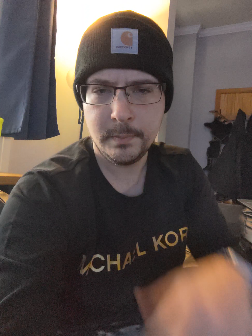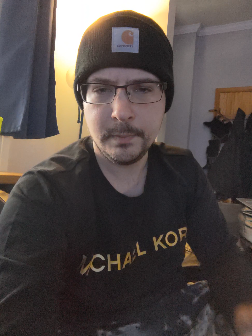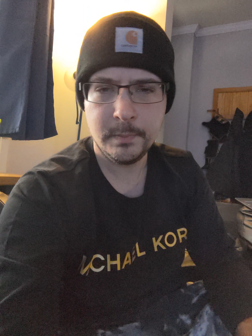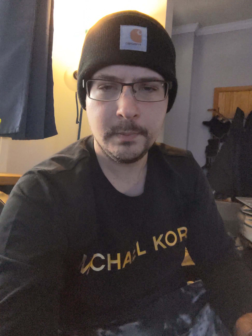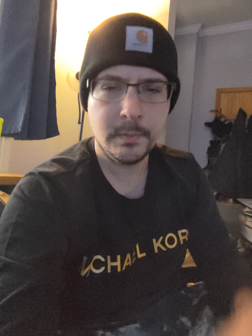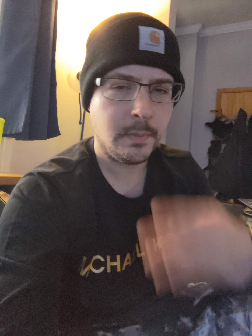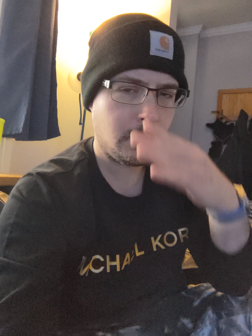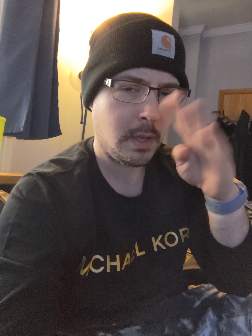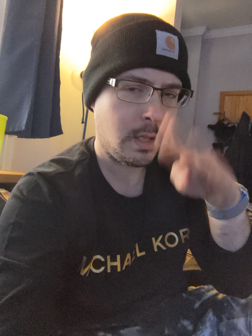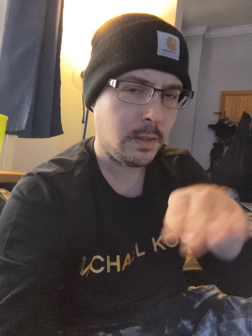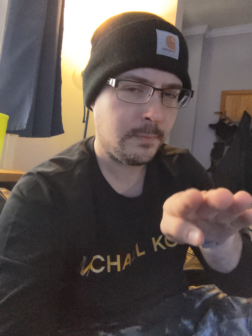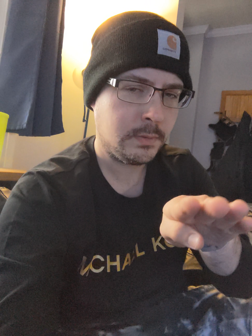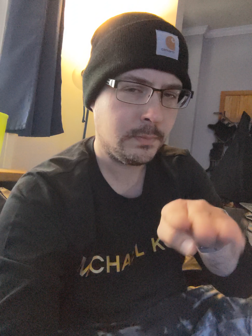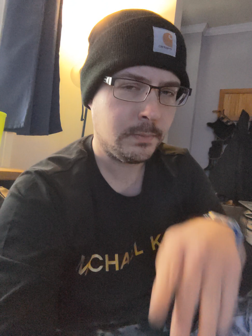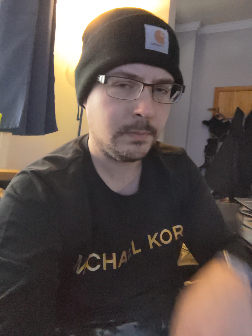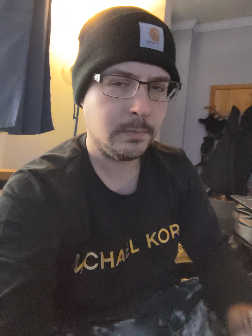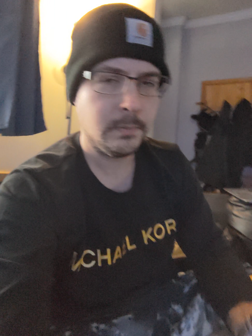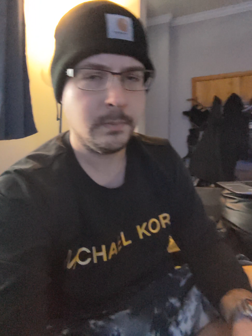elephant